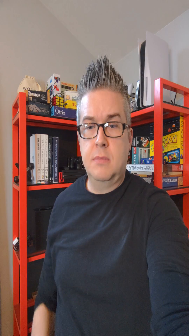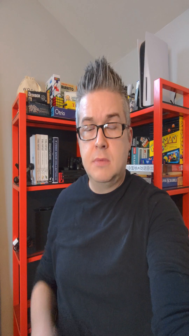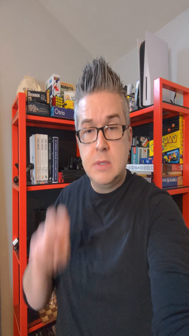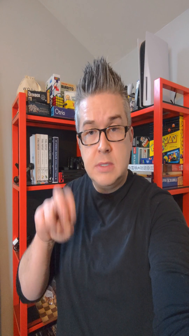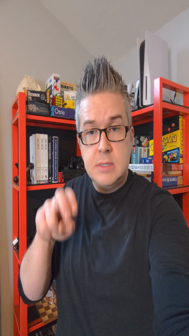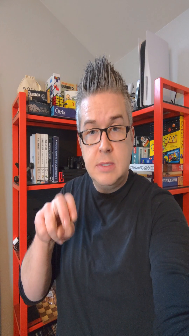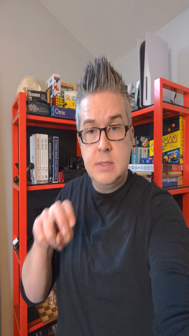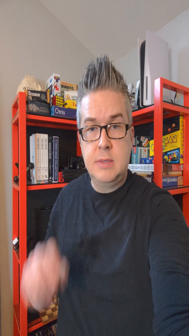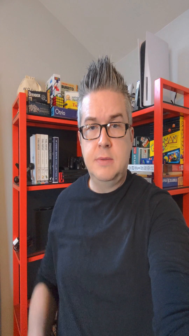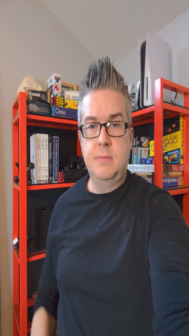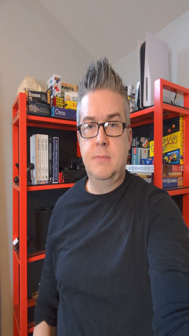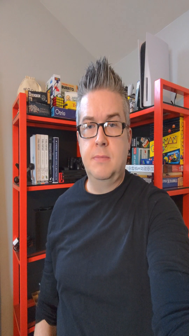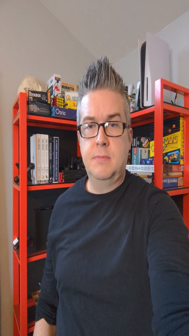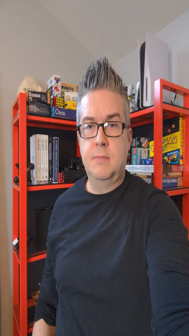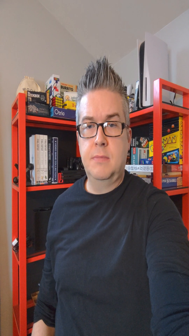chair